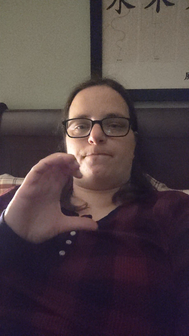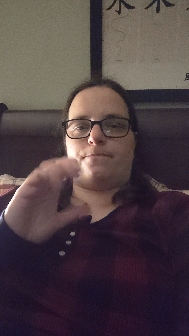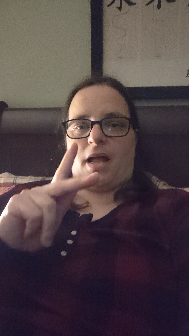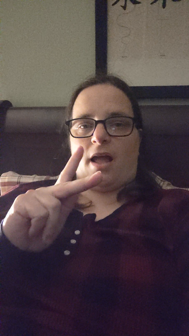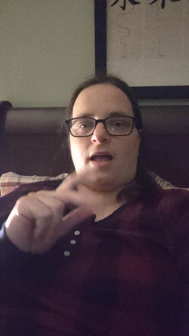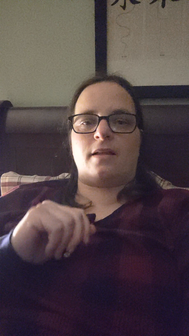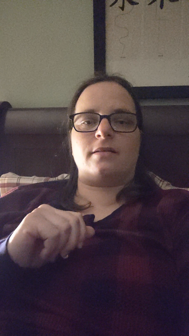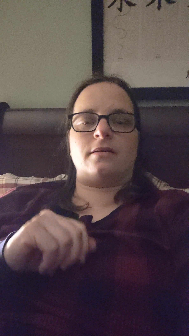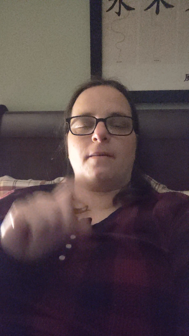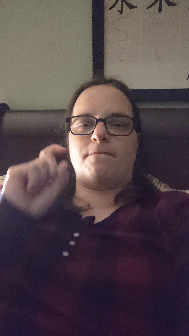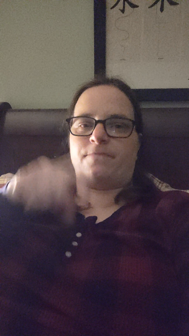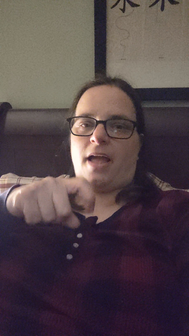must